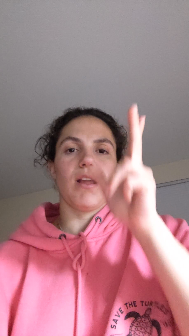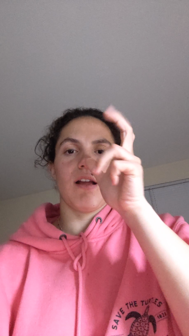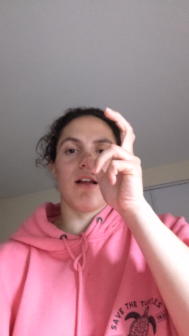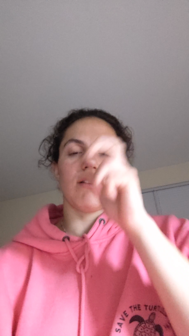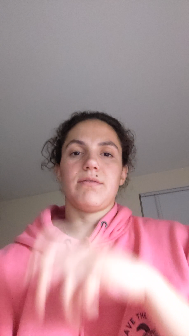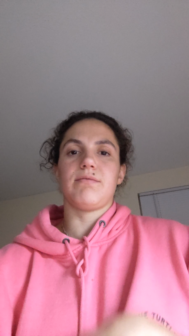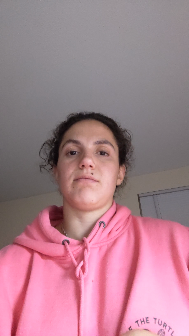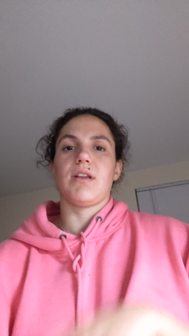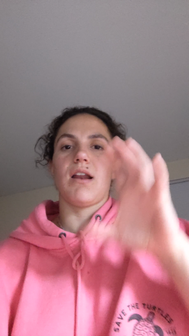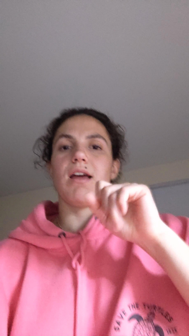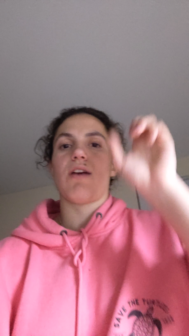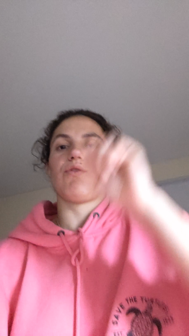ladder